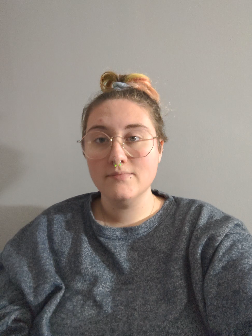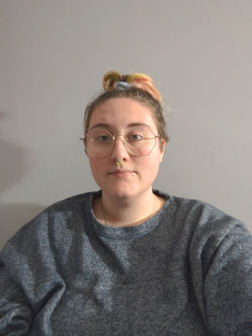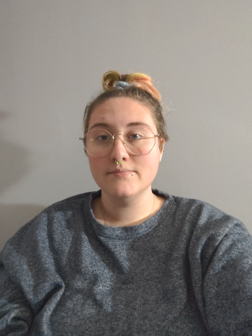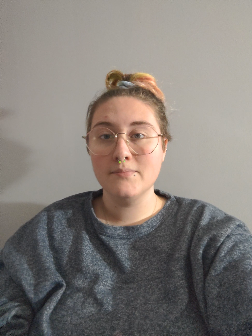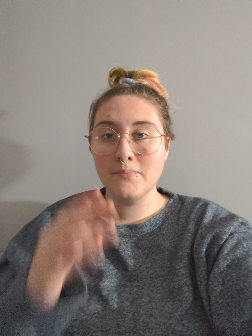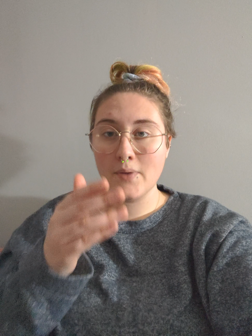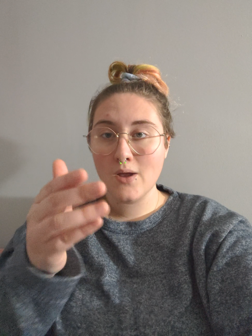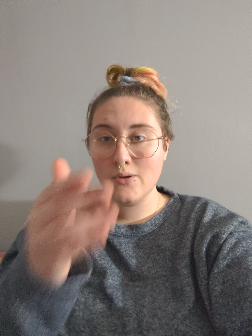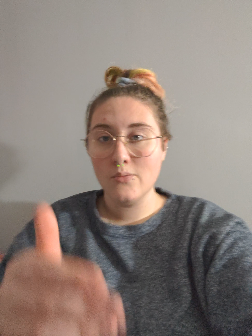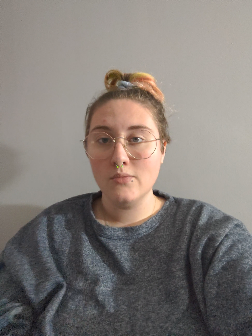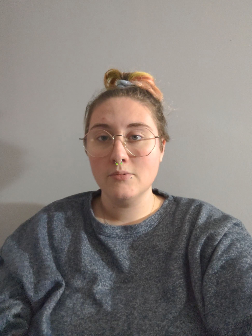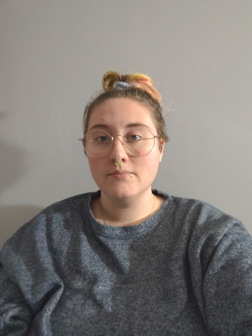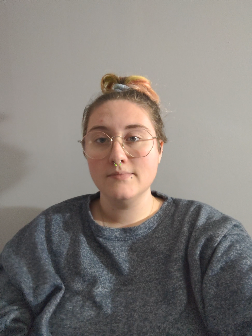boat